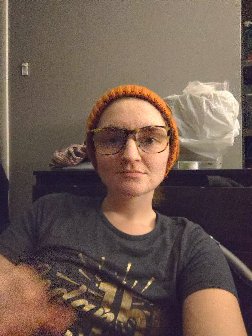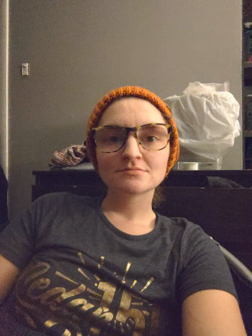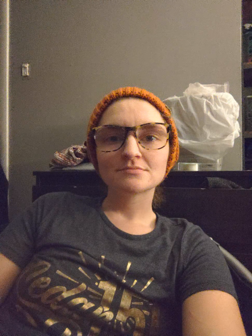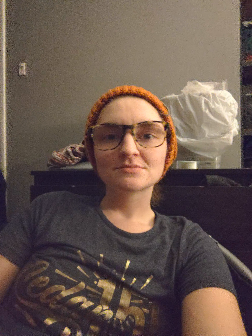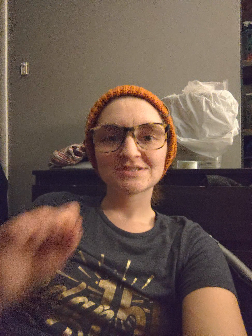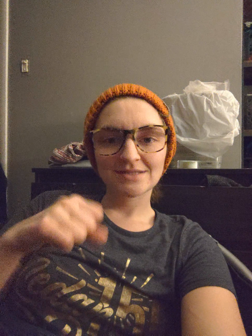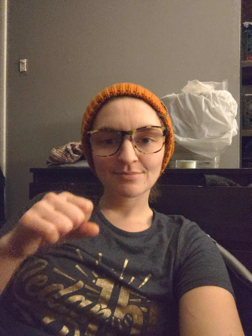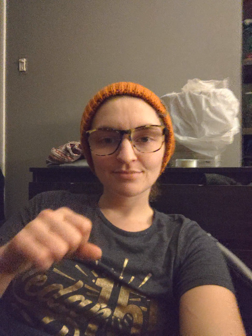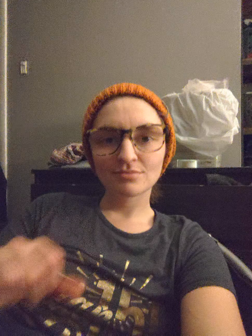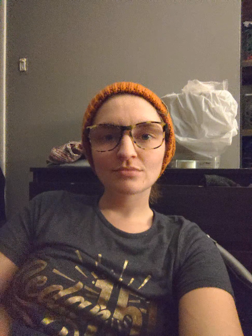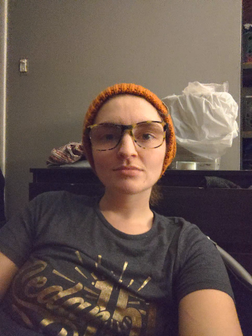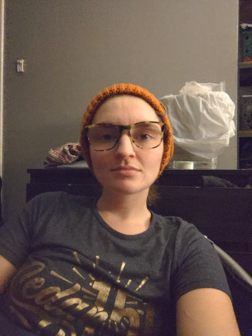yes